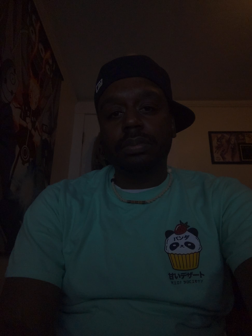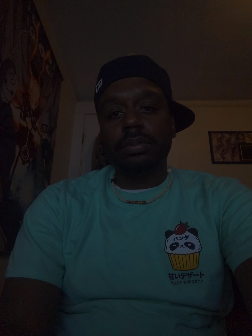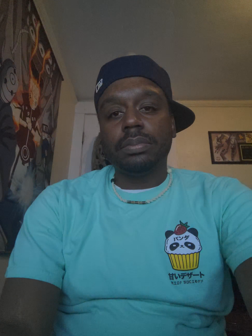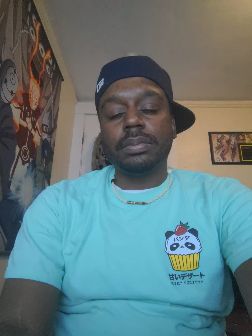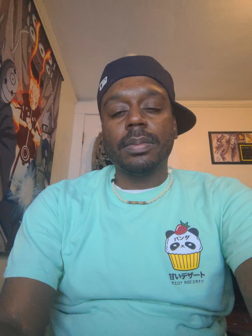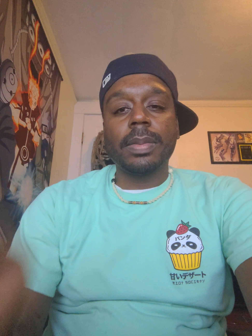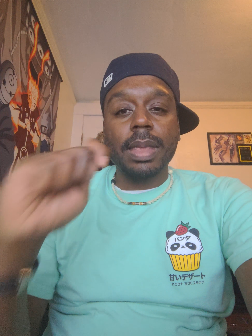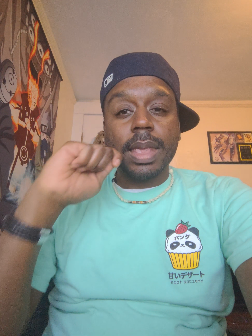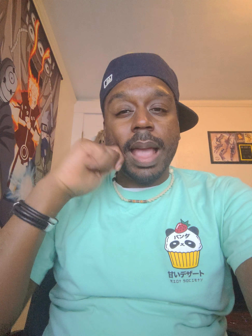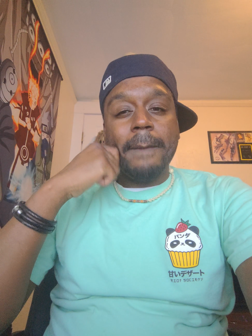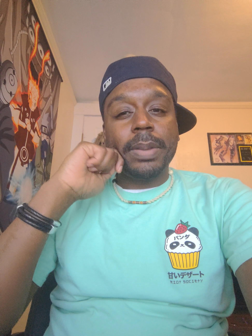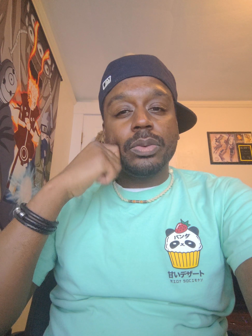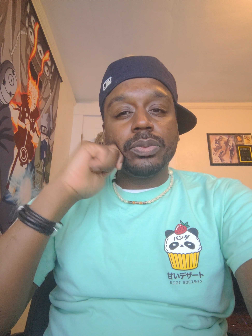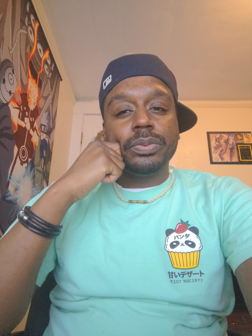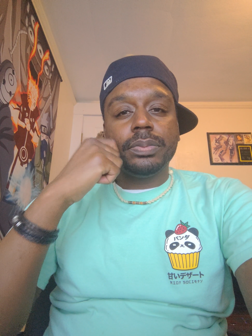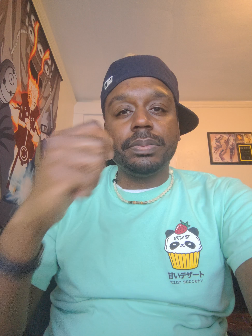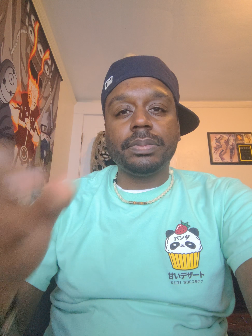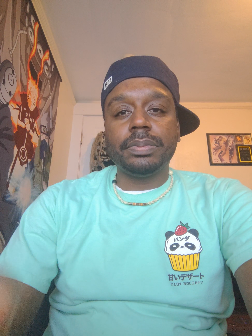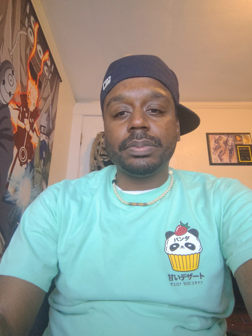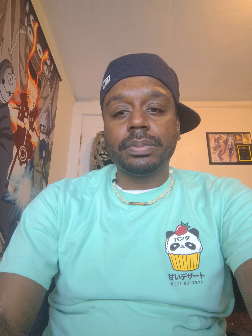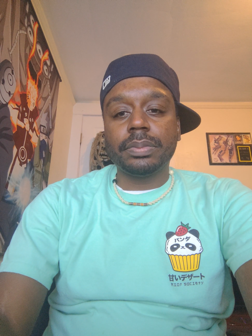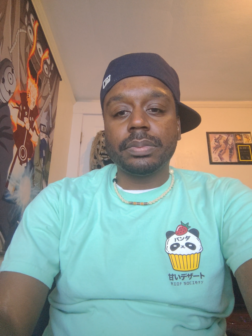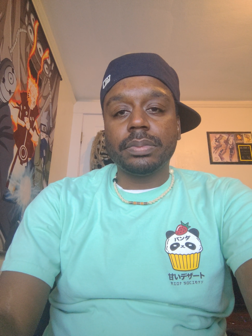apple